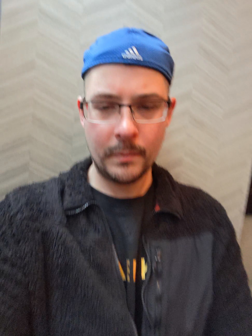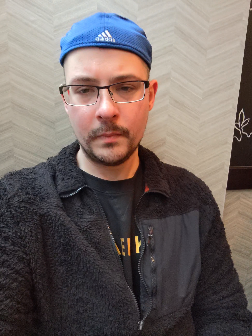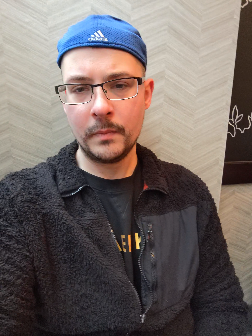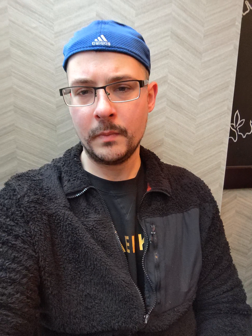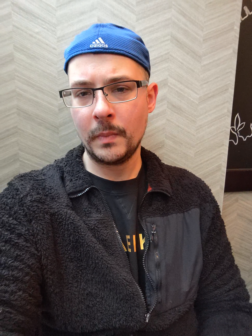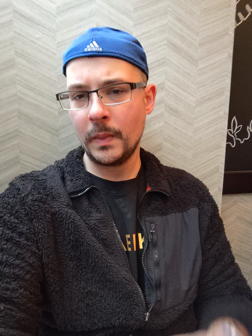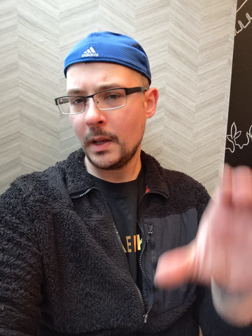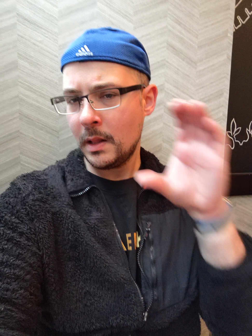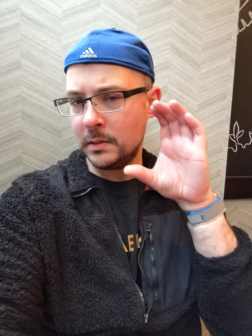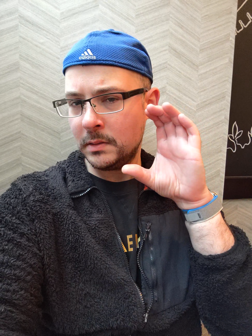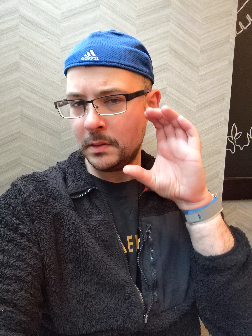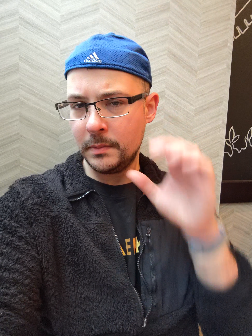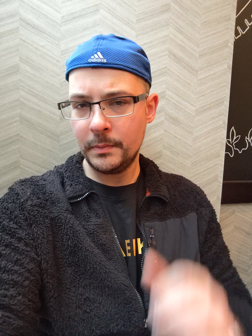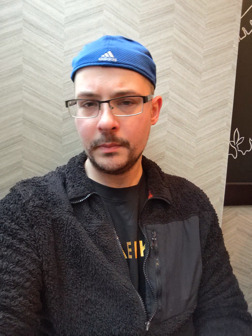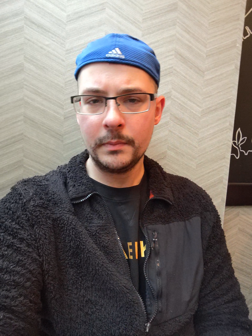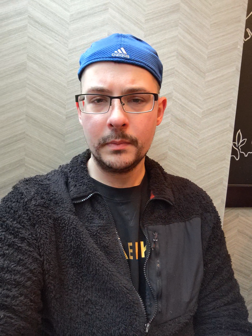listen